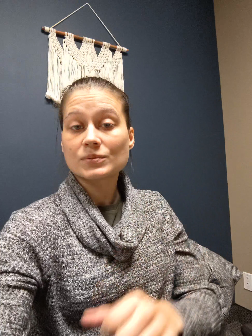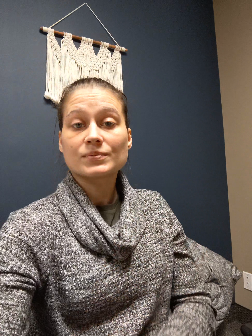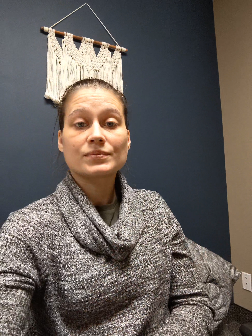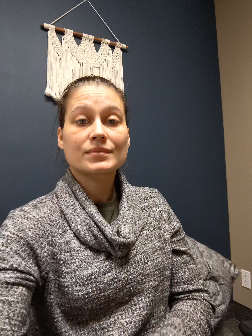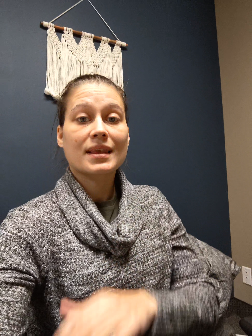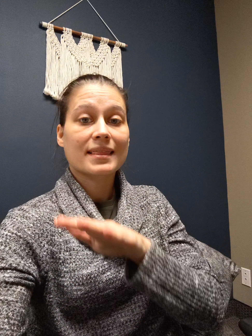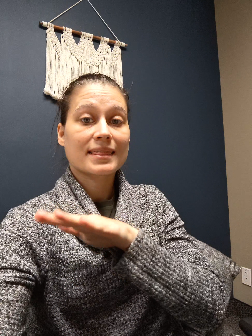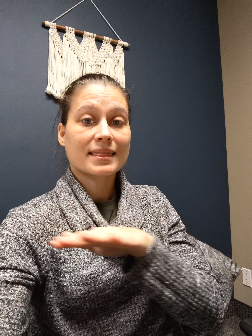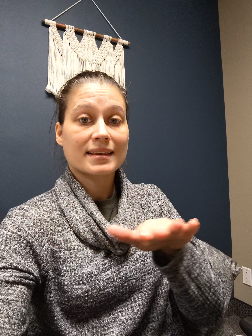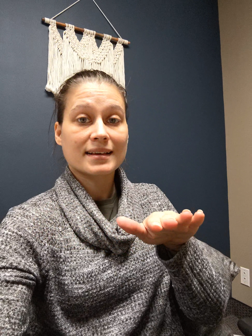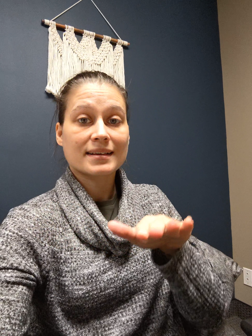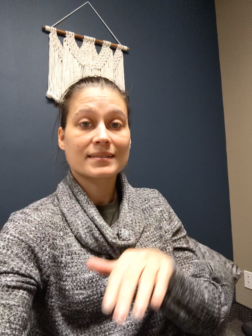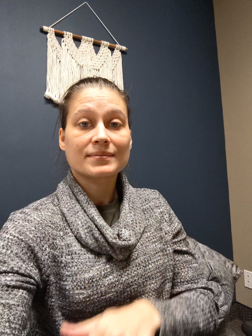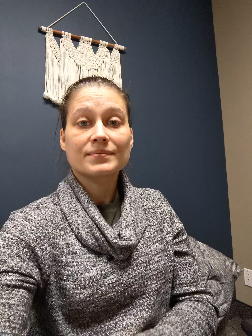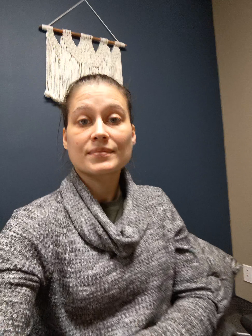clean